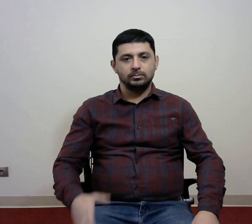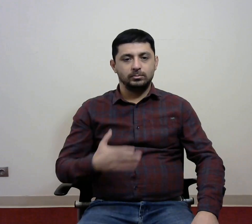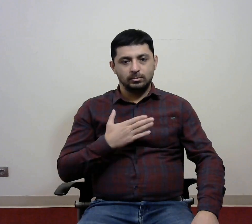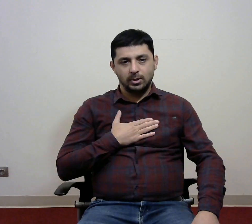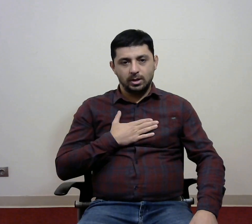mən